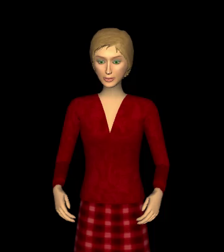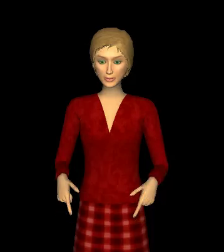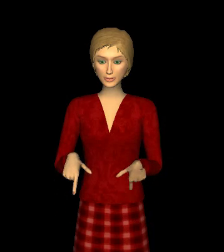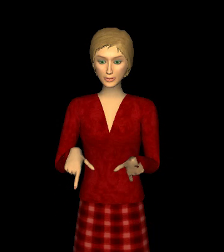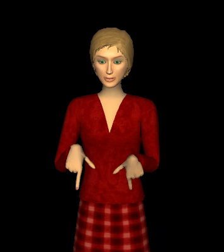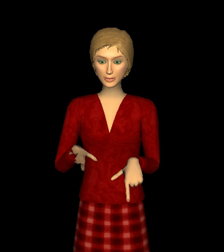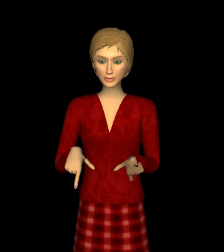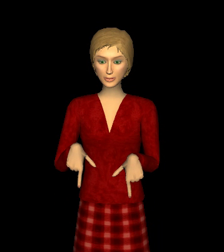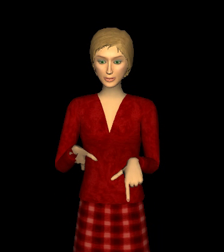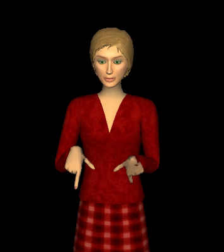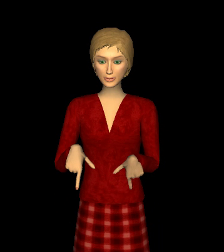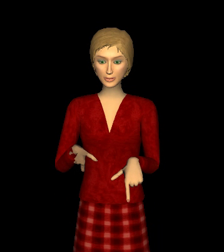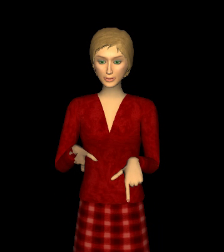سيرا على الأقدام